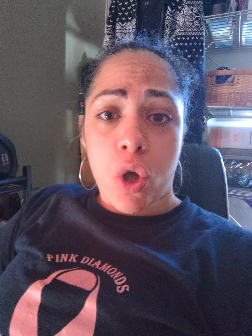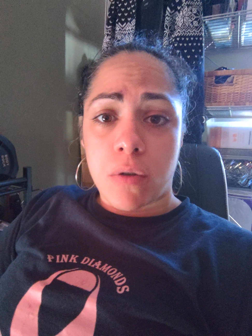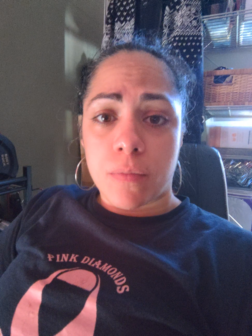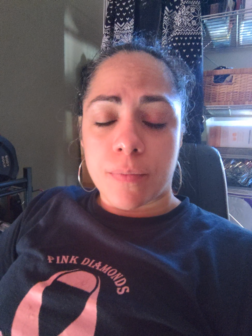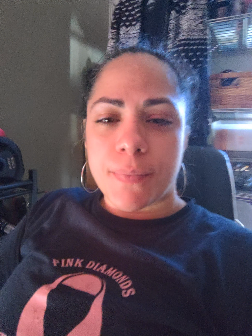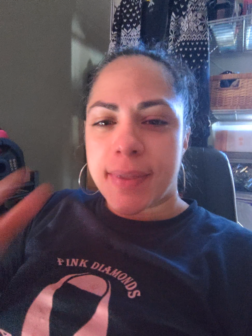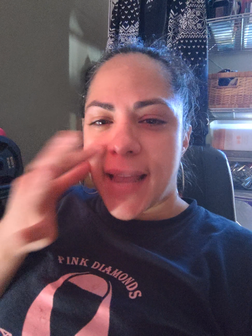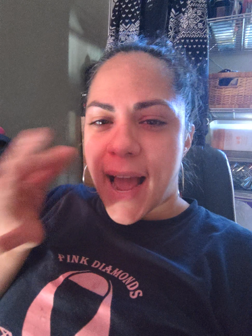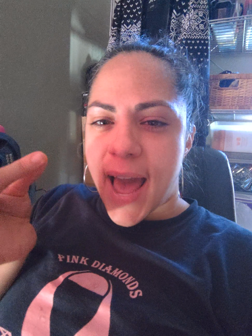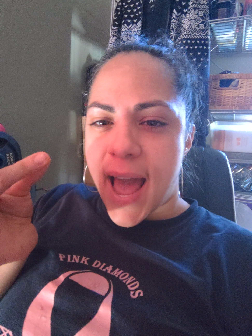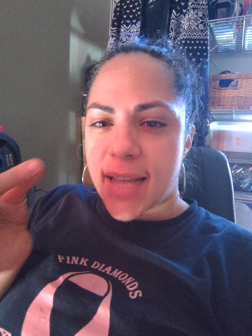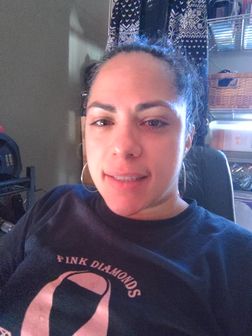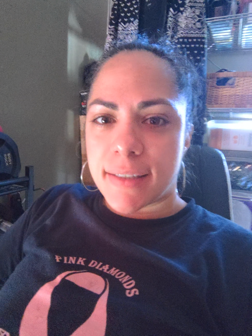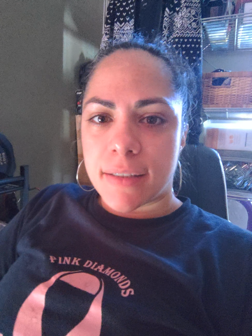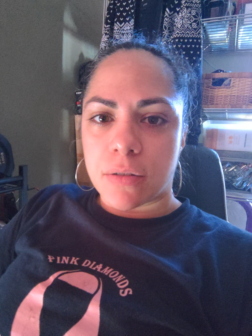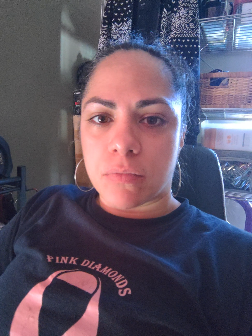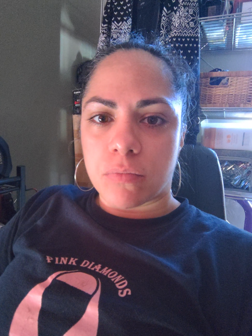cat